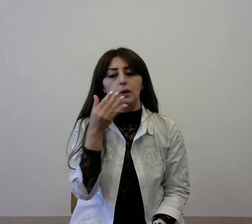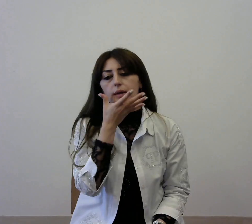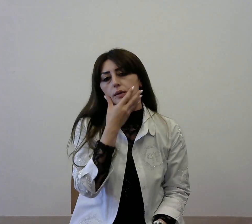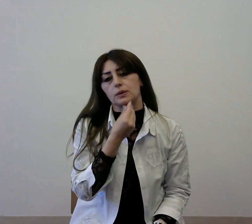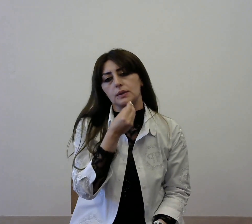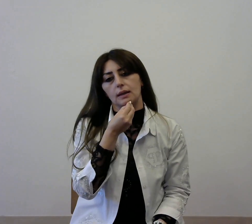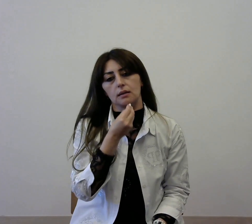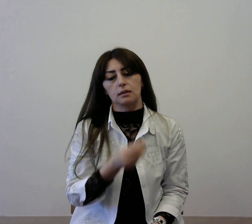gözəl